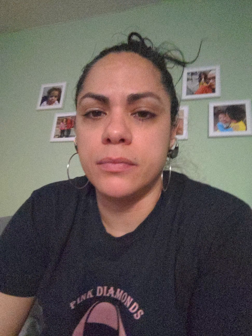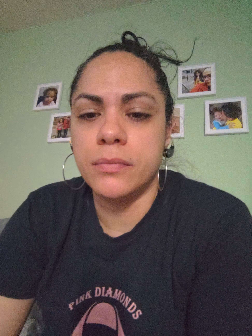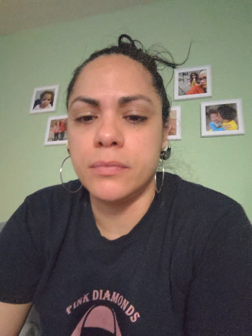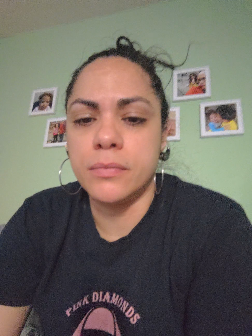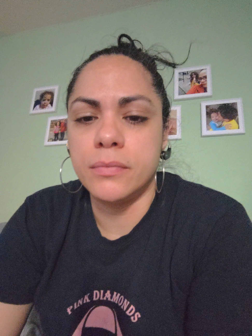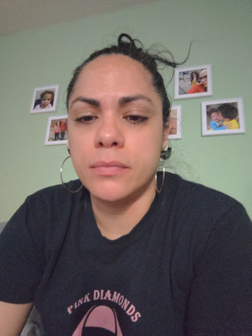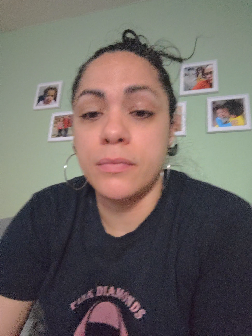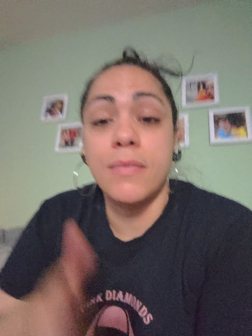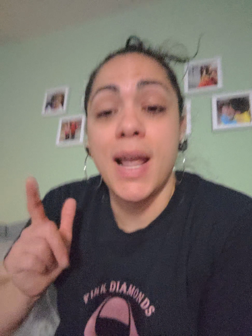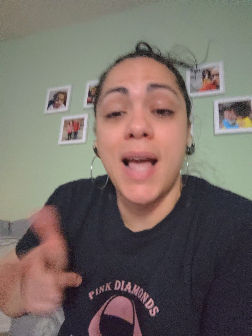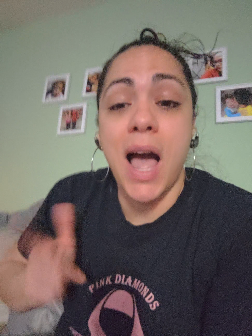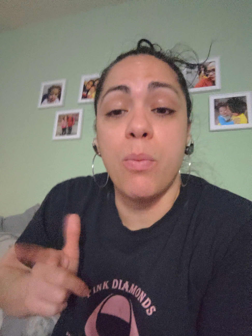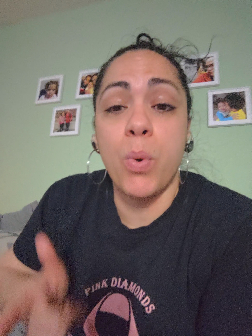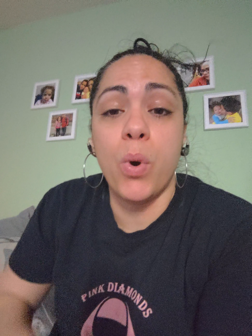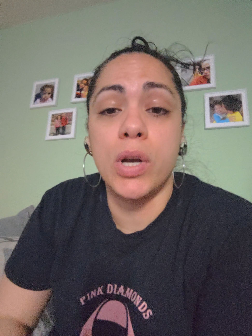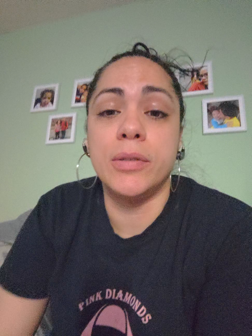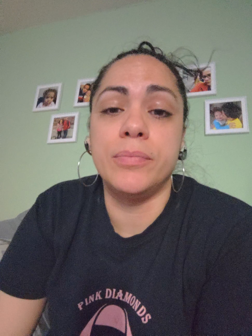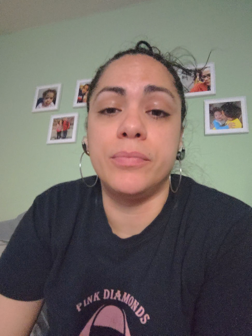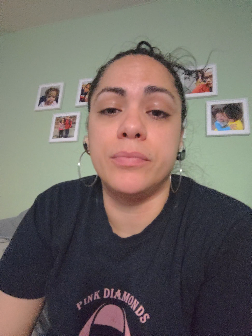cowboy